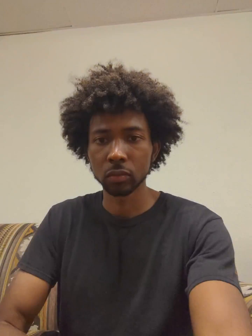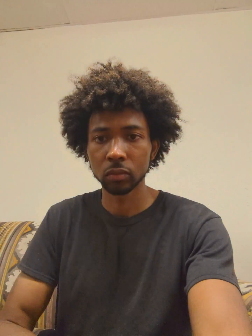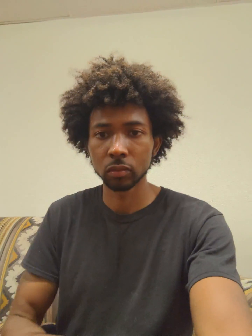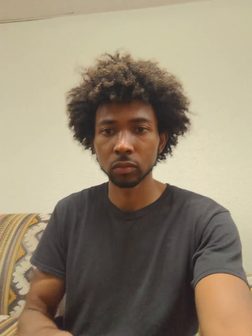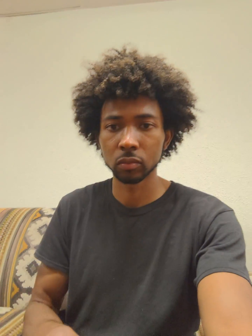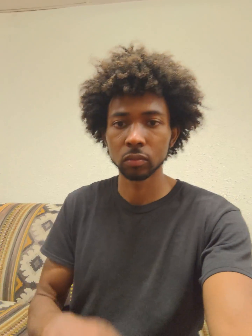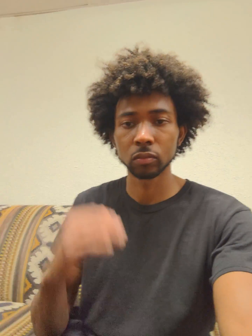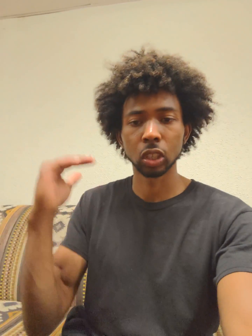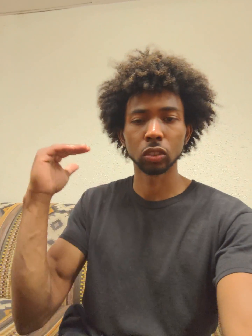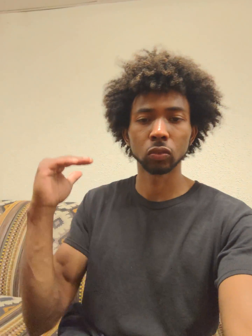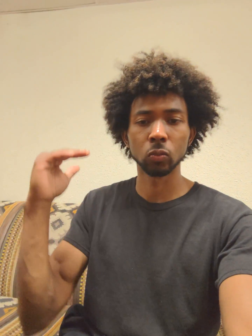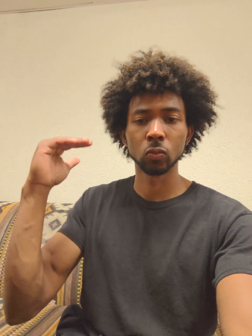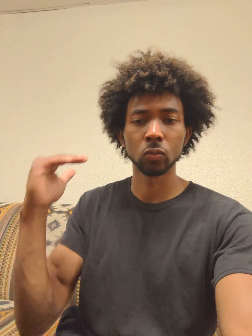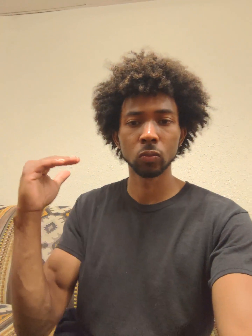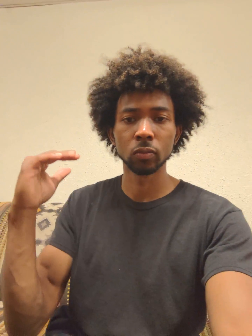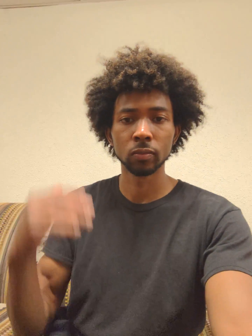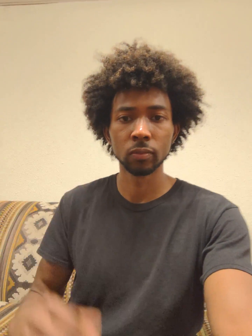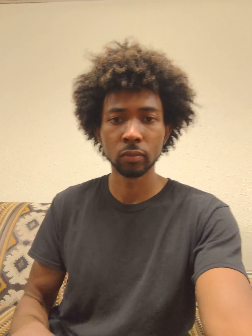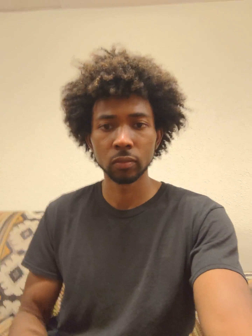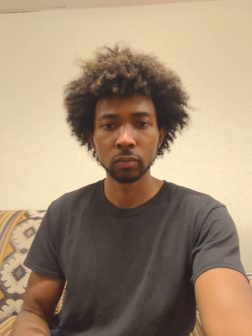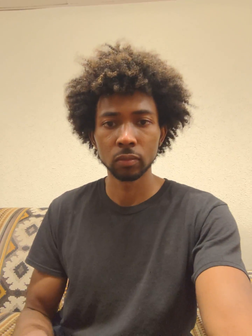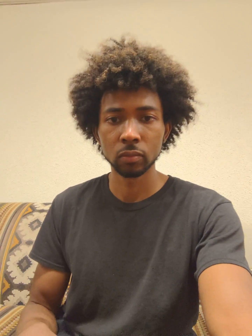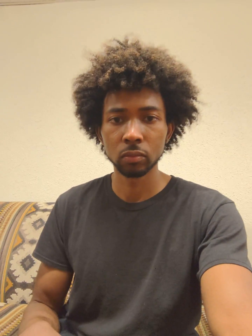short